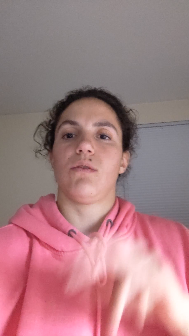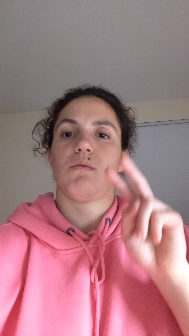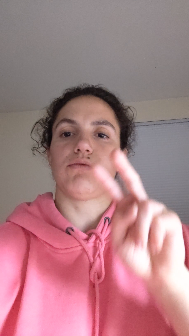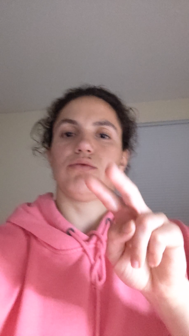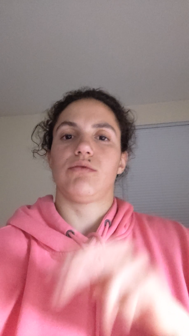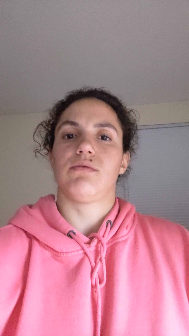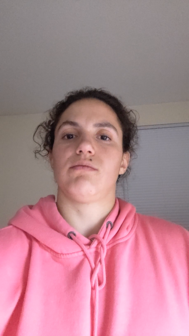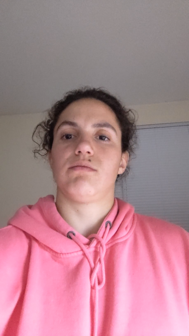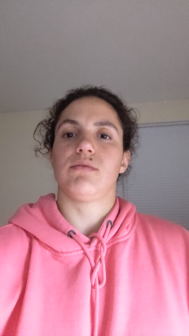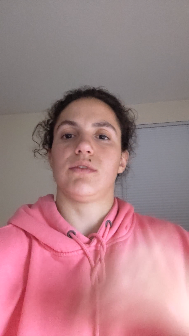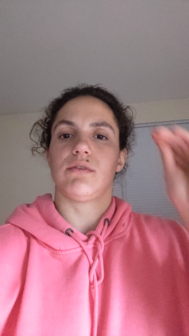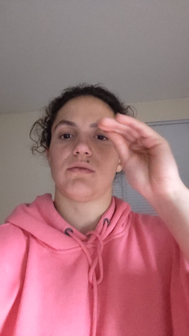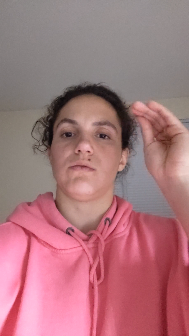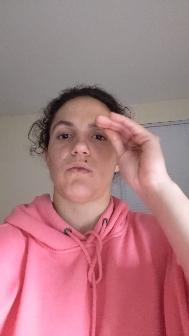dinosaur